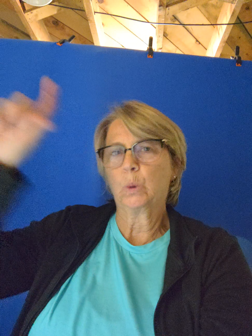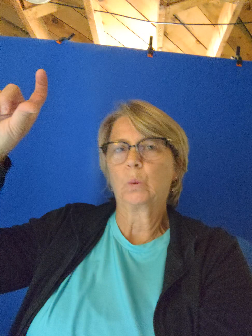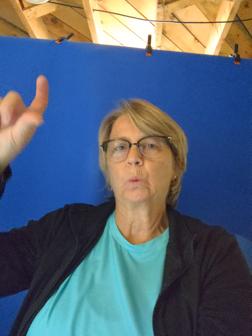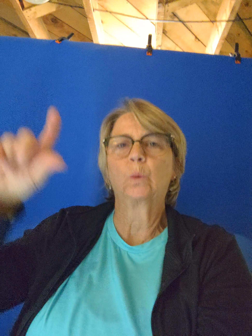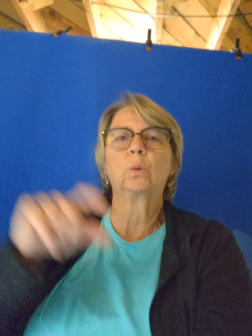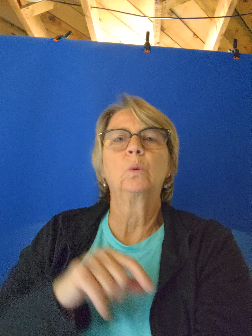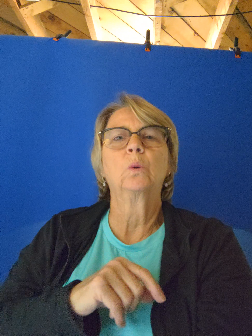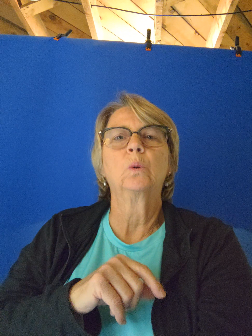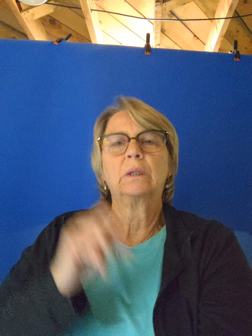moon